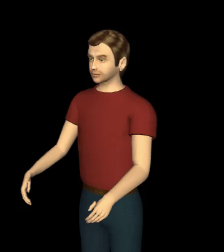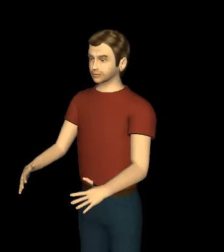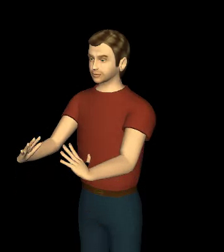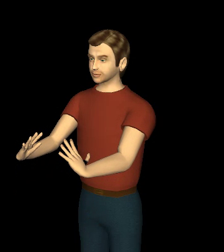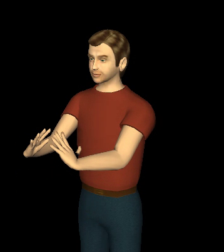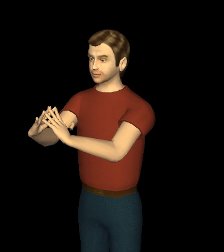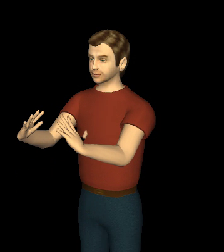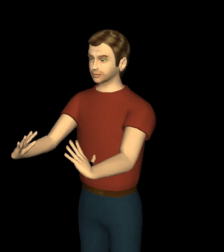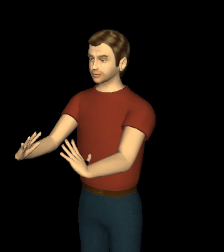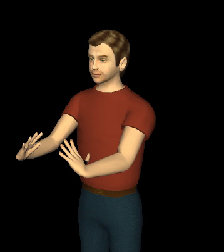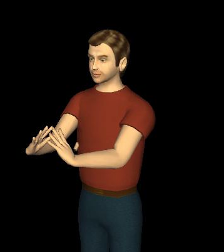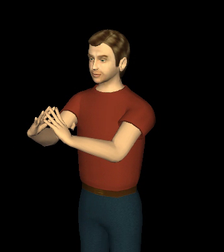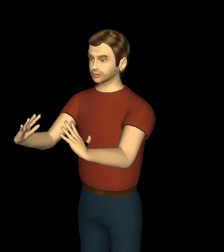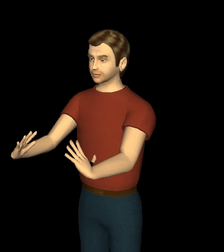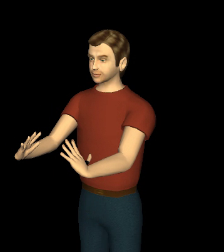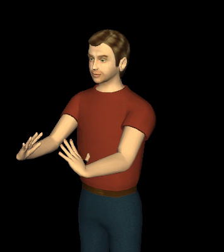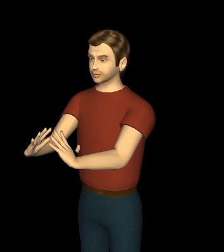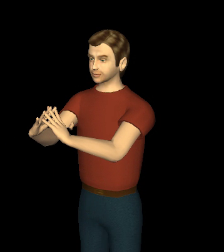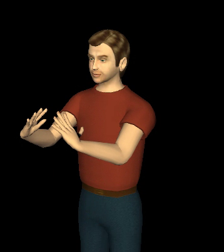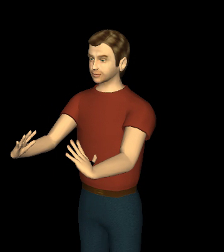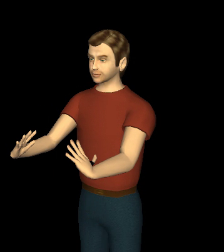معركة